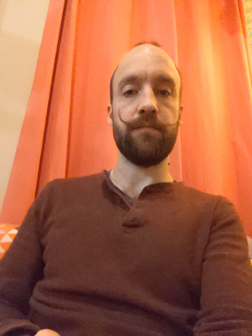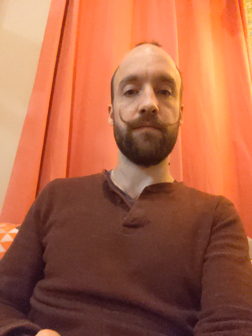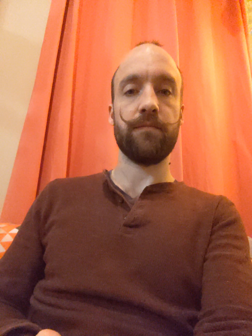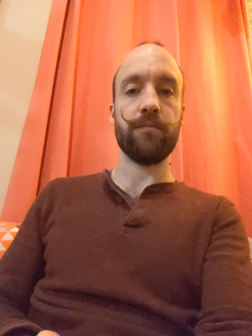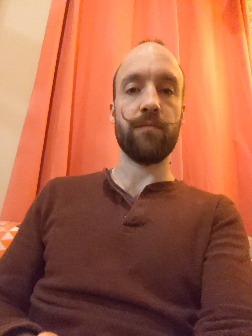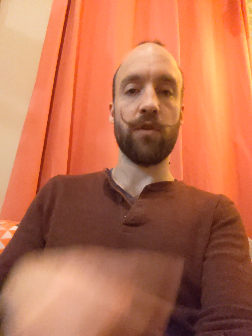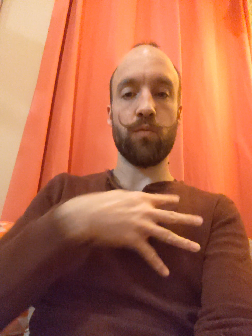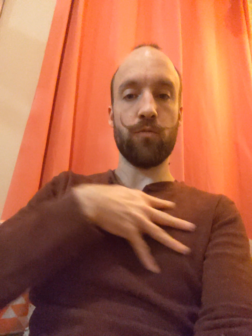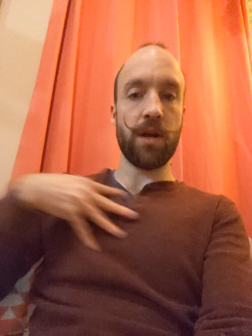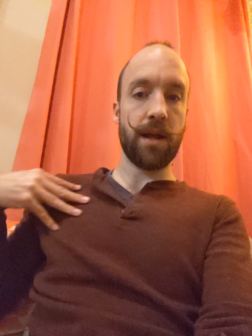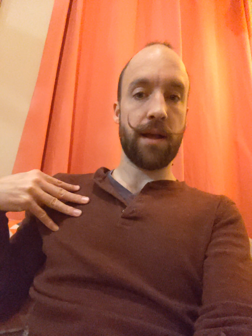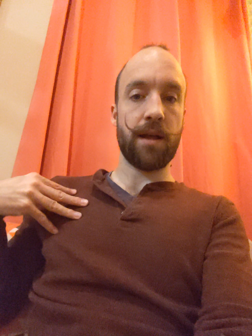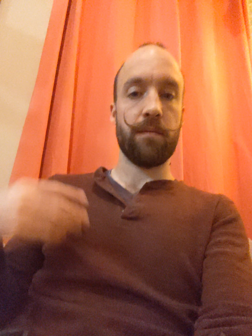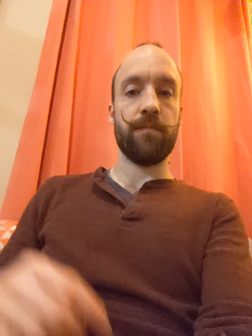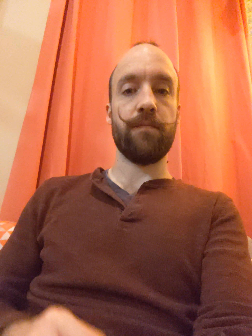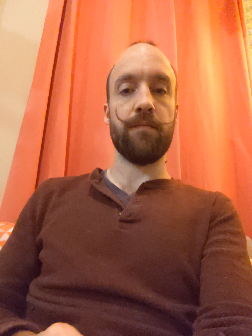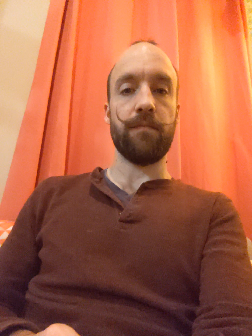zebra